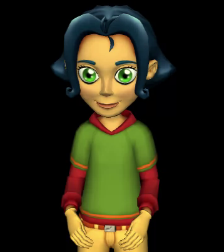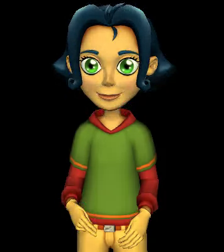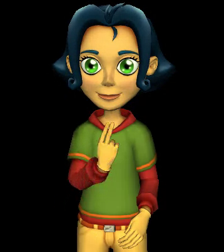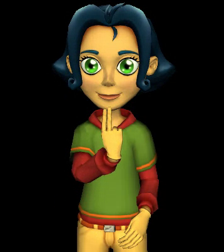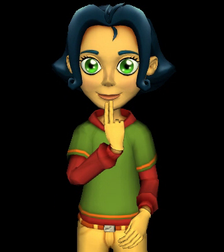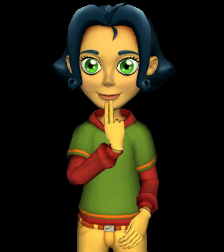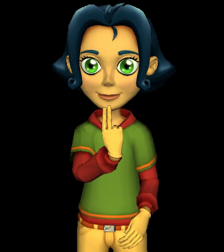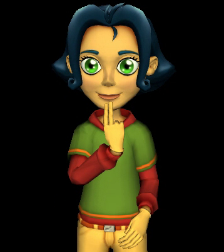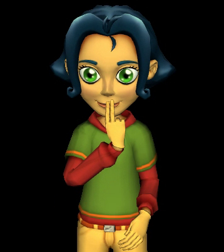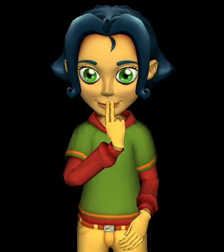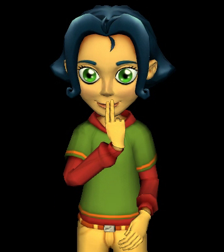سيجارة